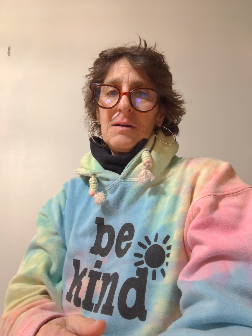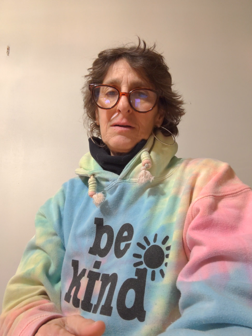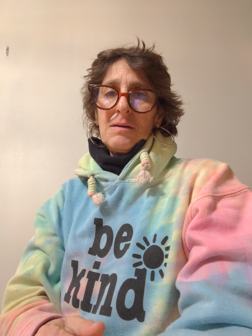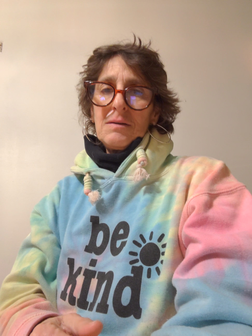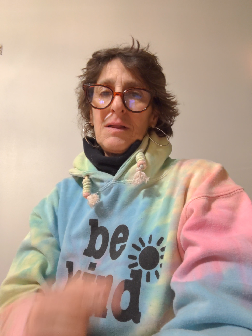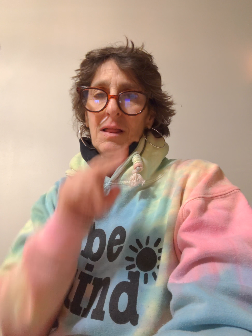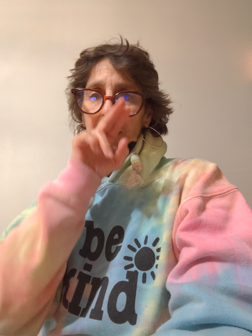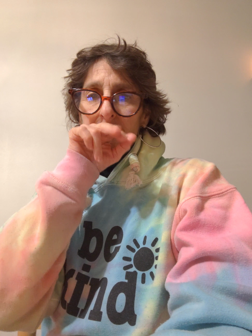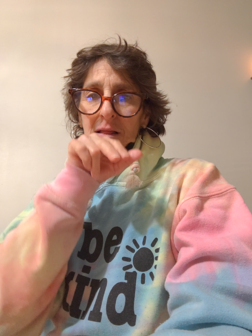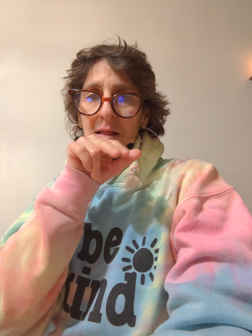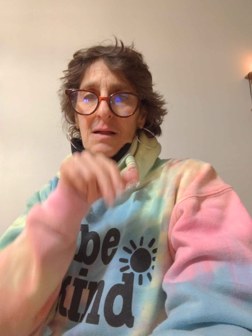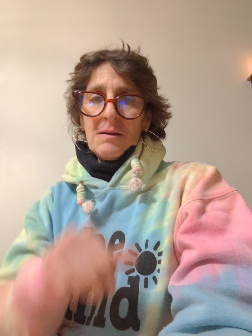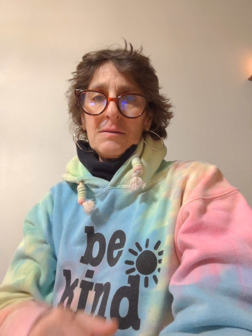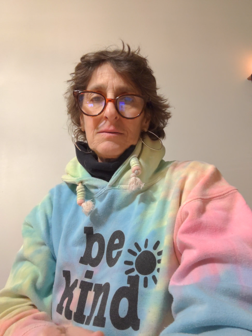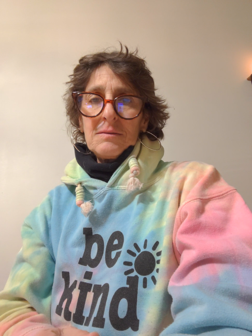tongue